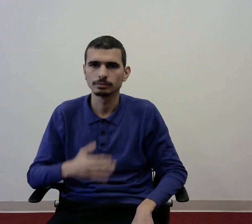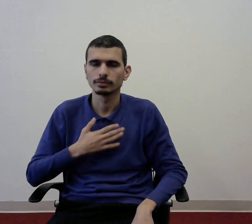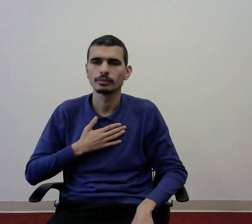mən